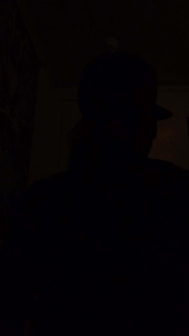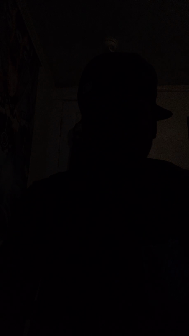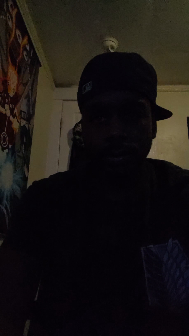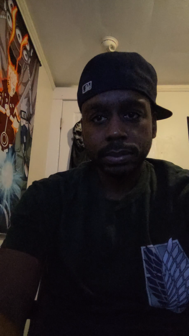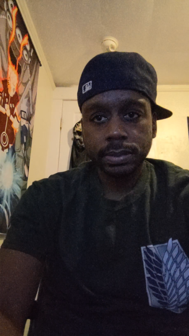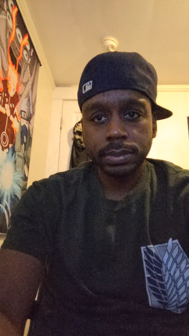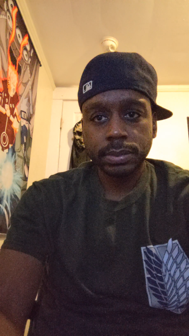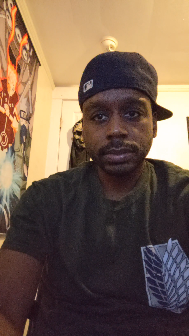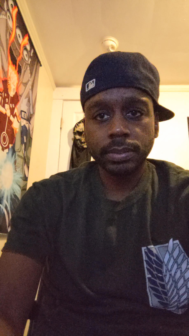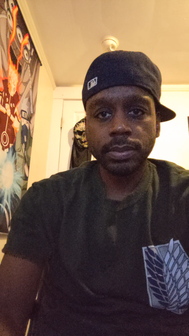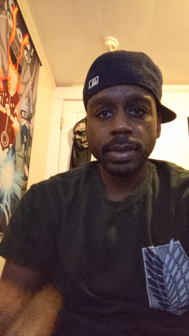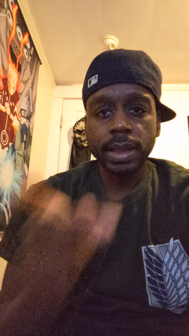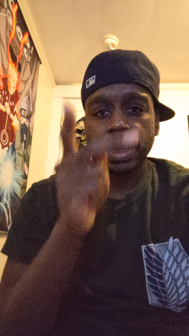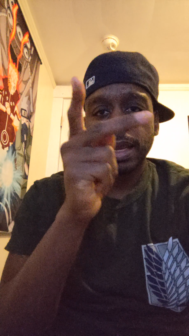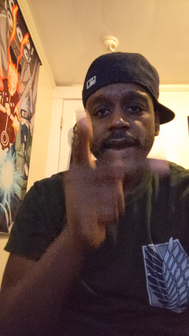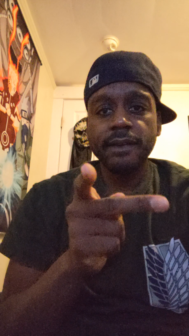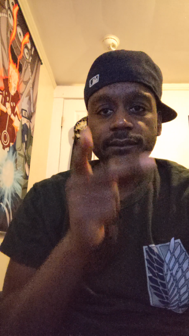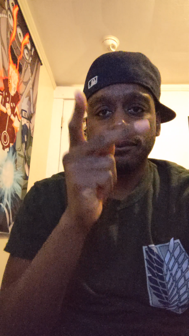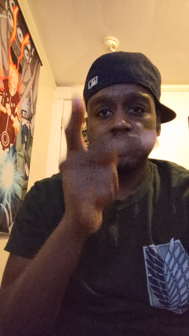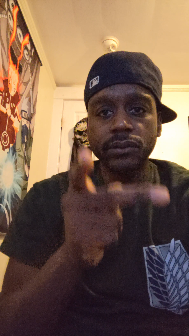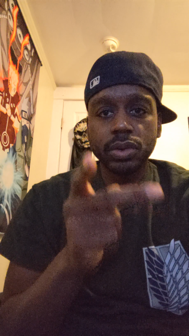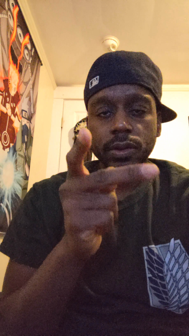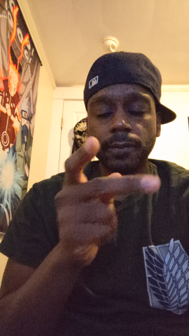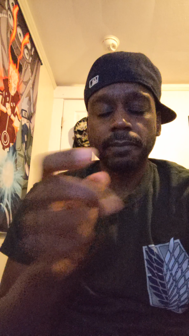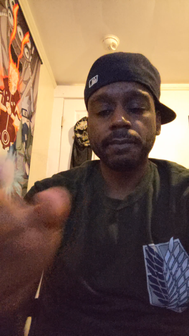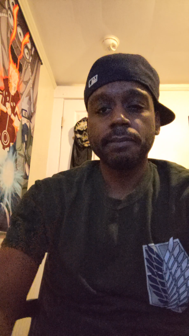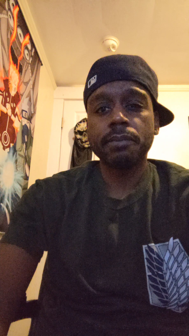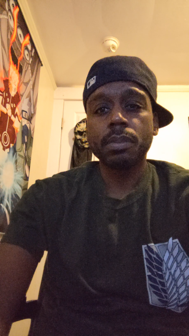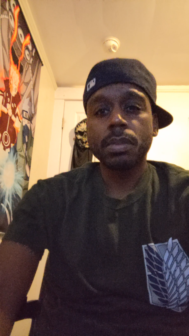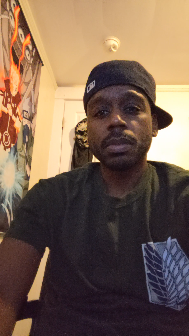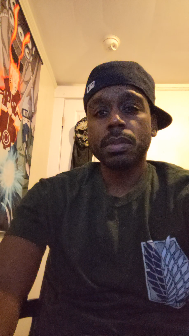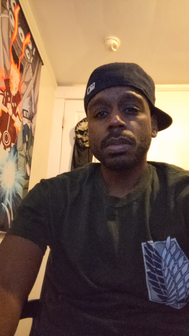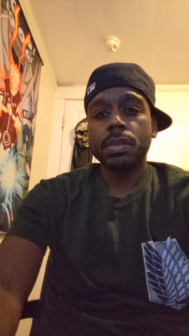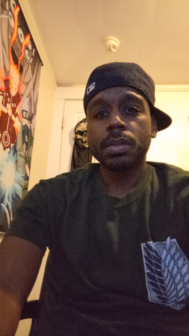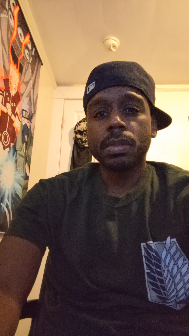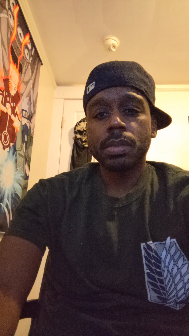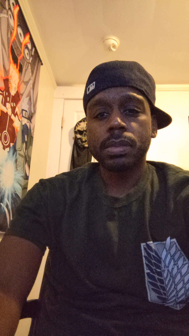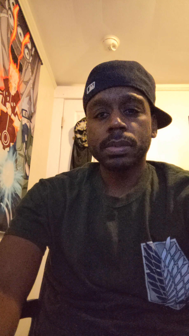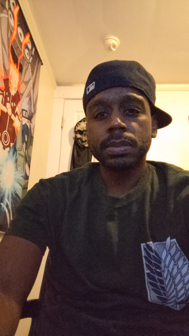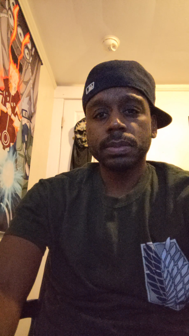careful